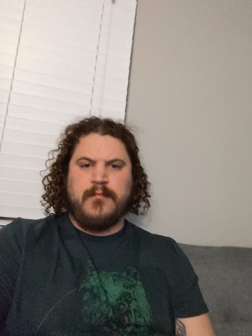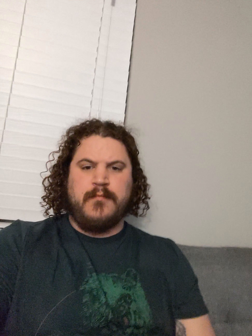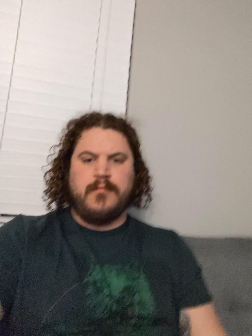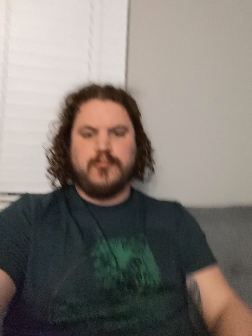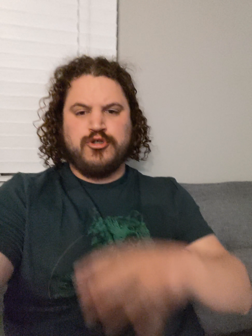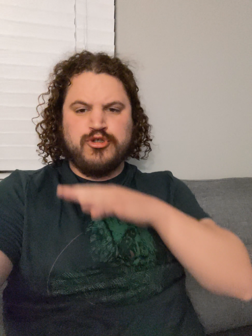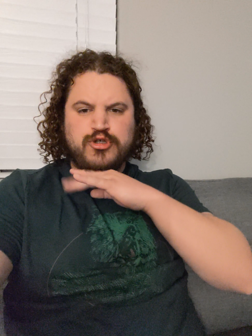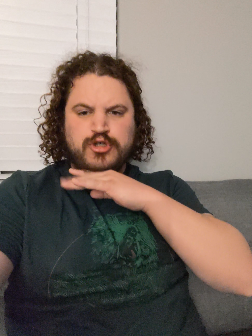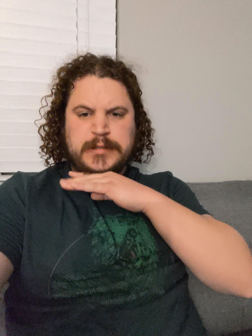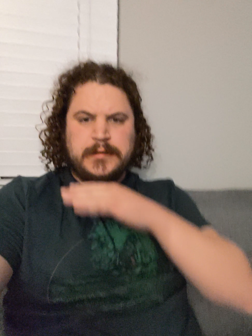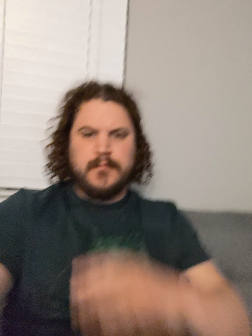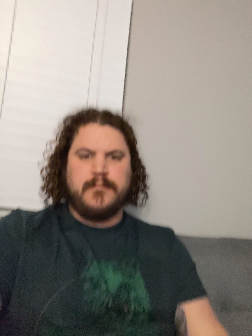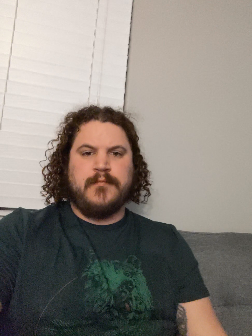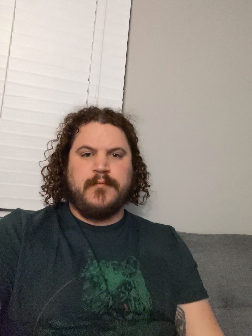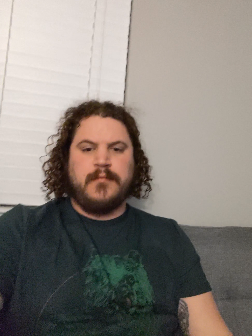dirty